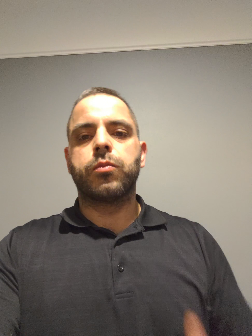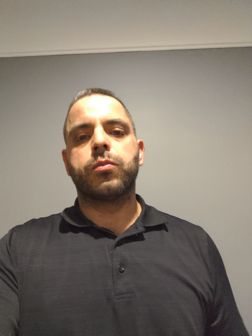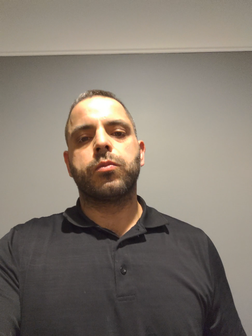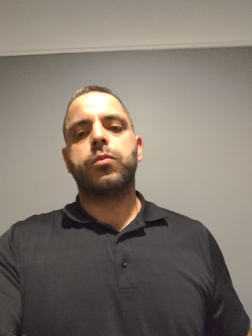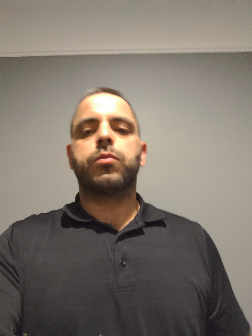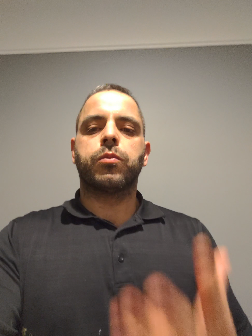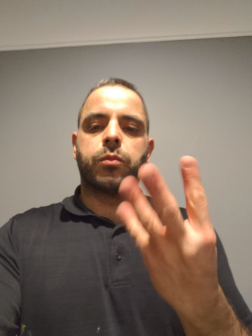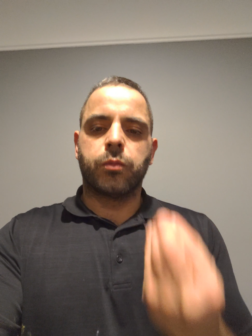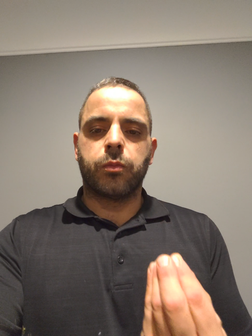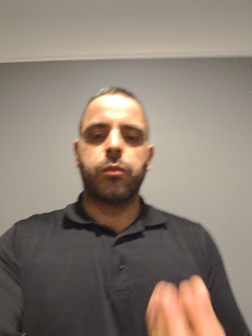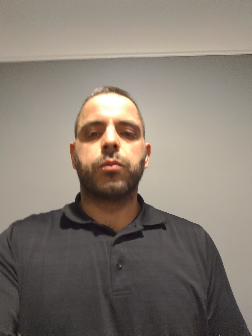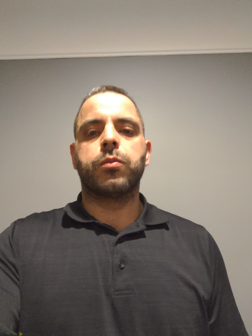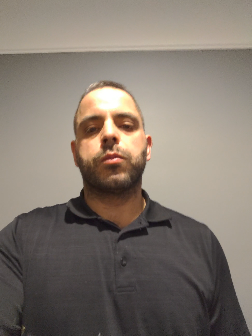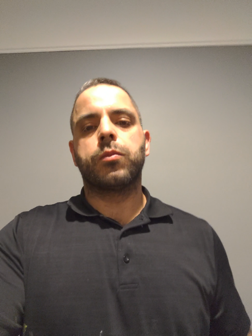wet